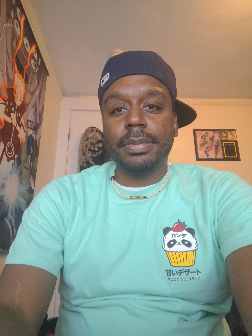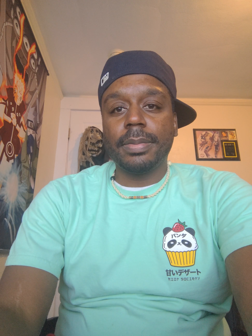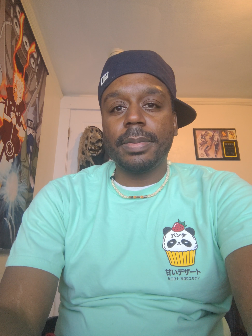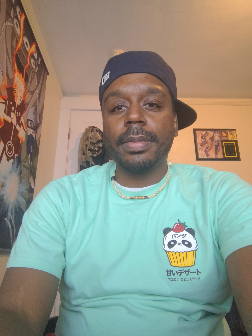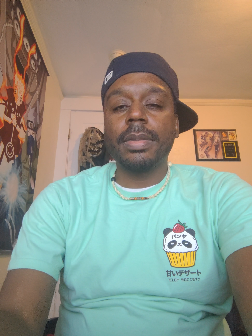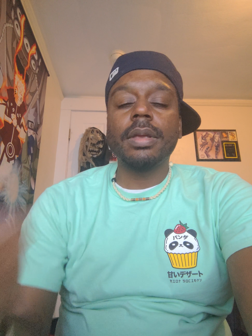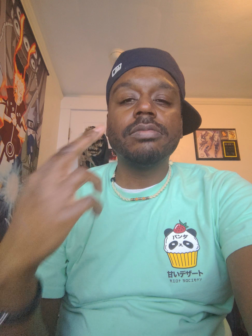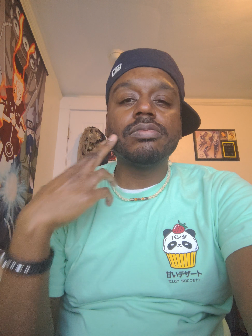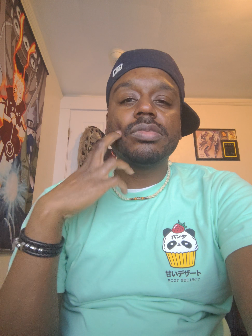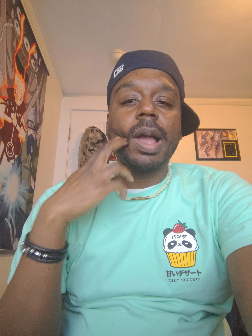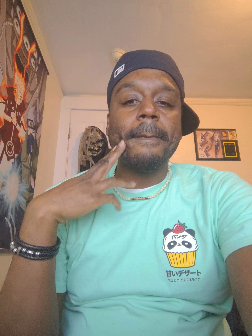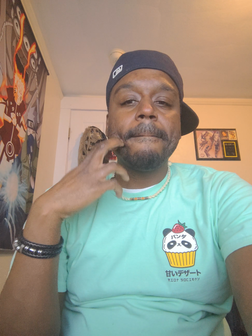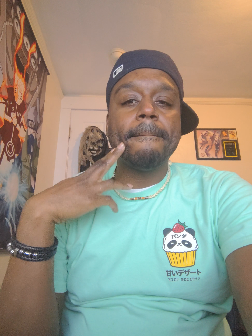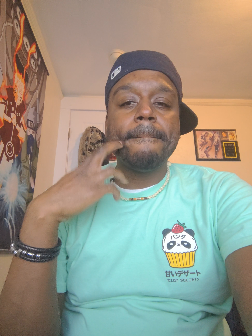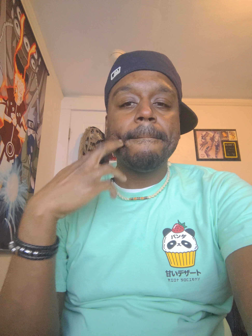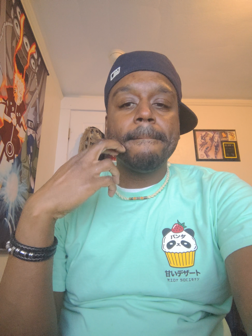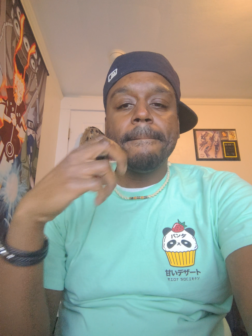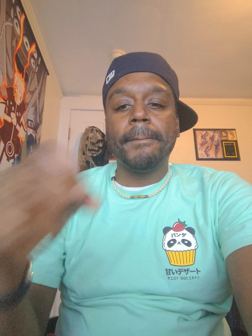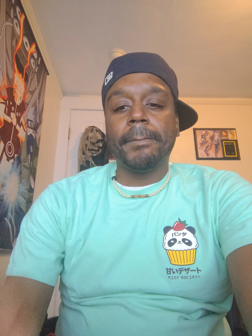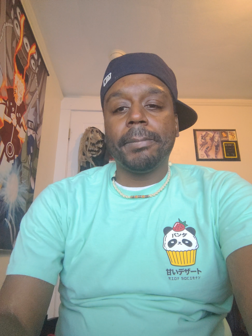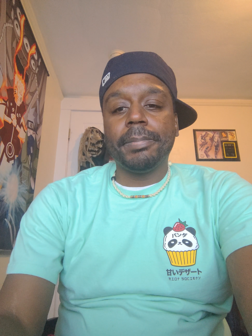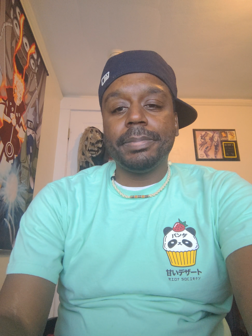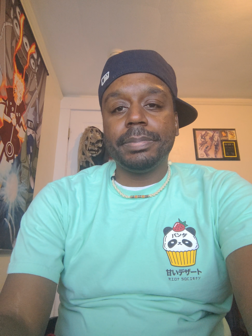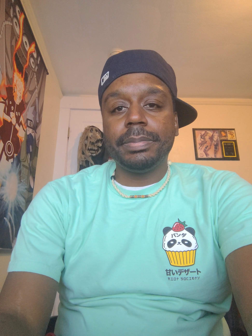gum